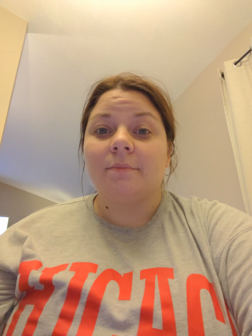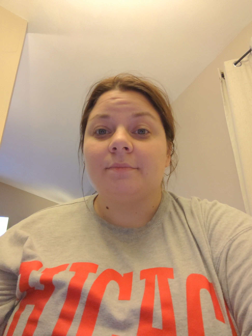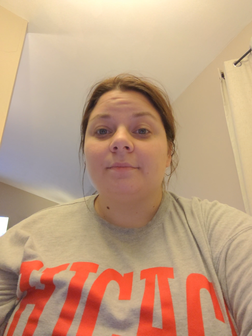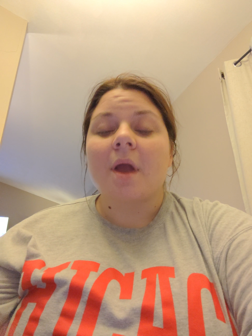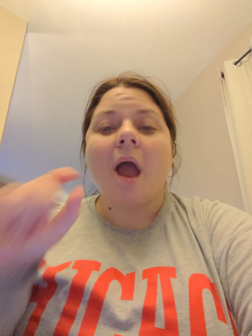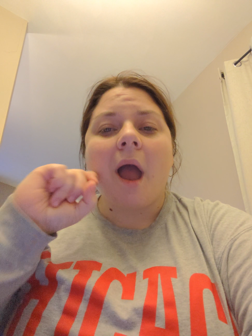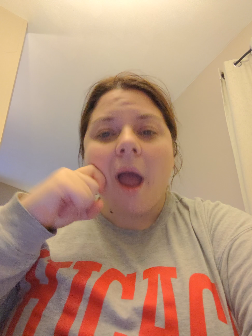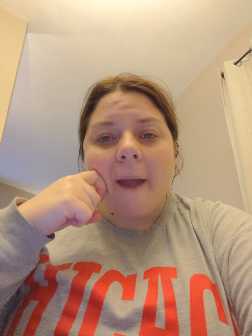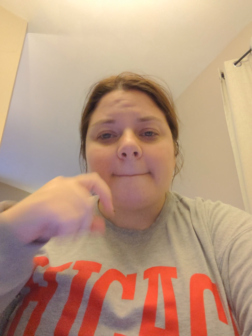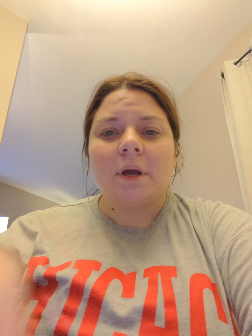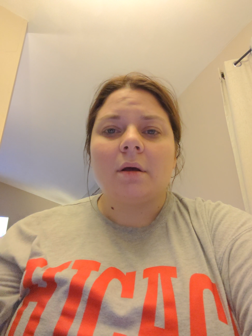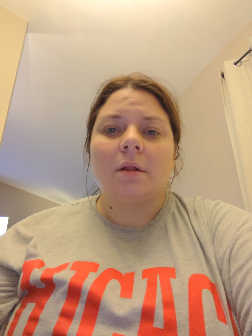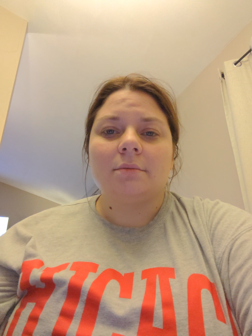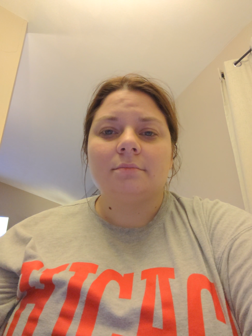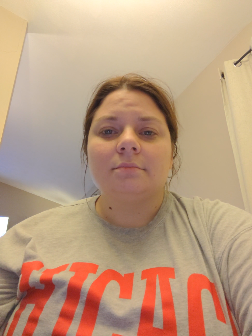apple